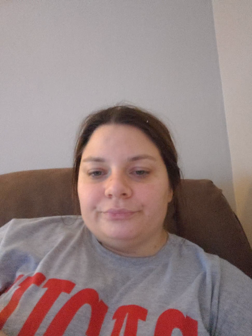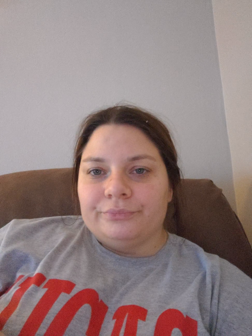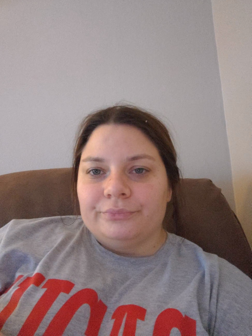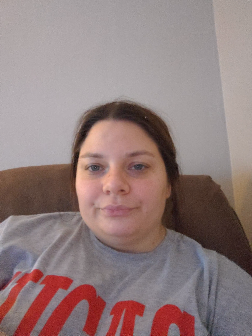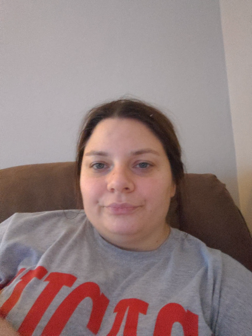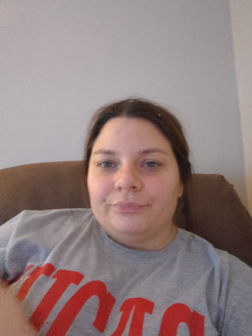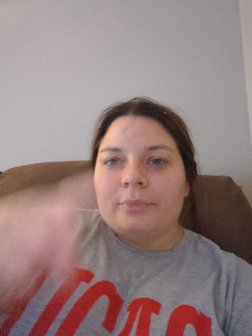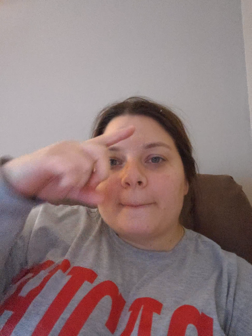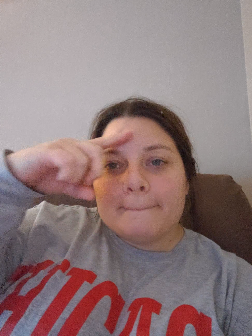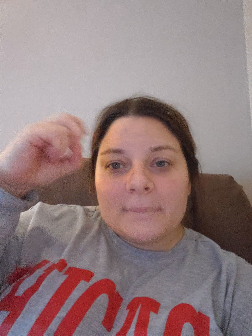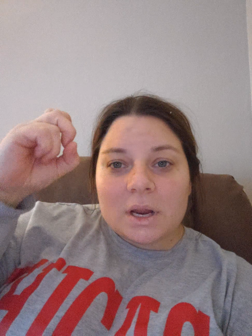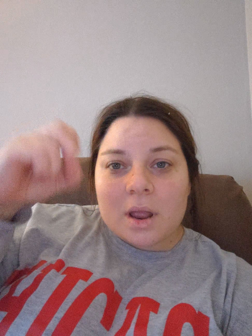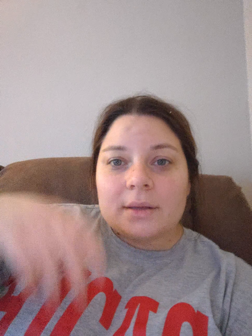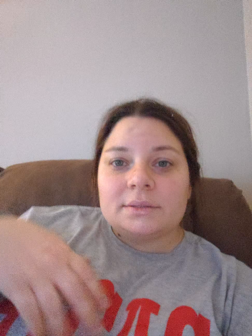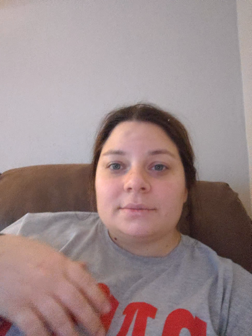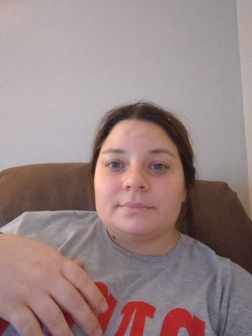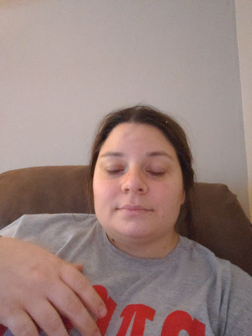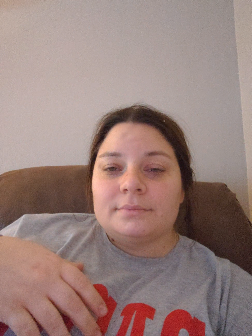because